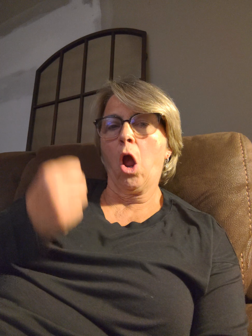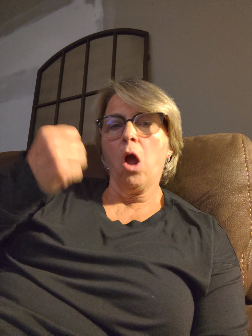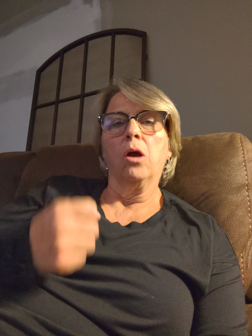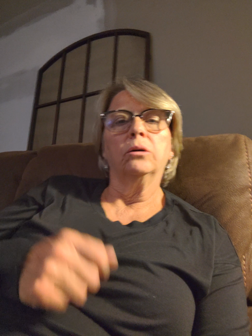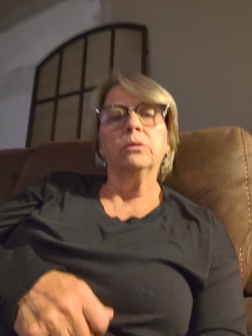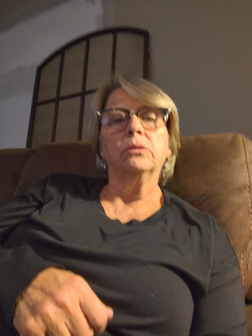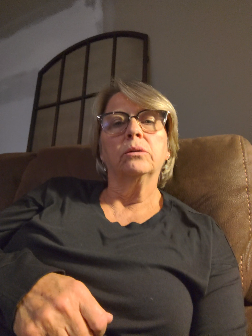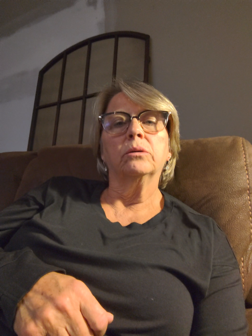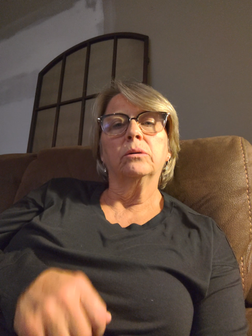car